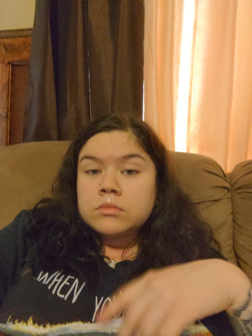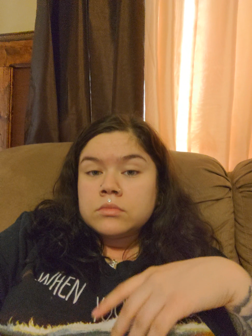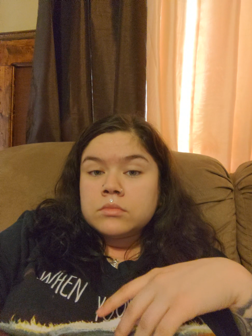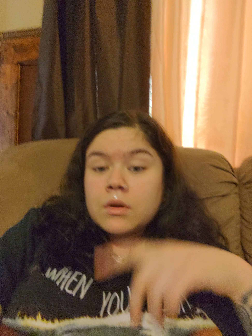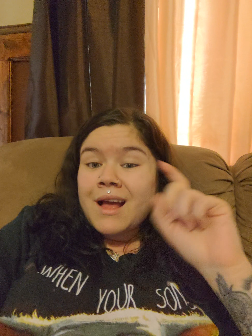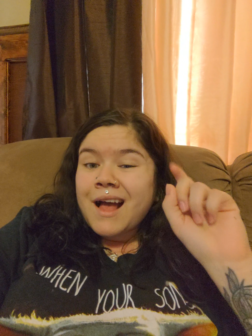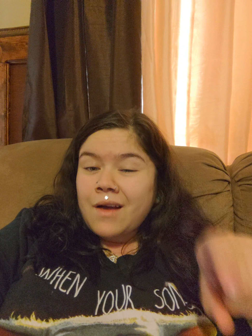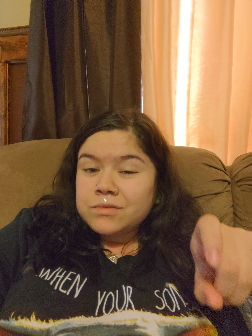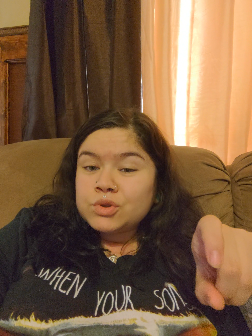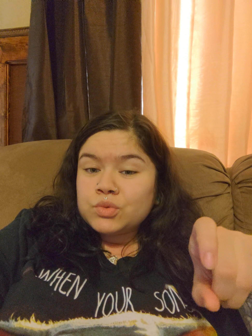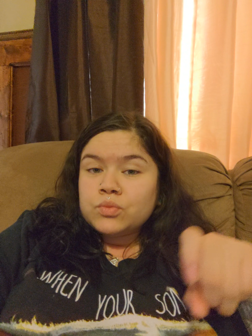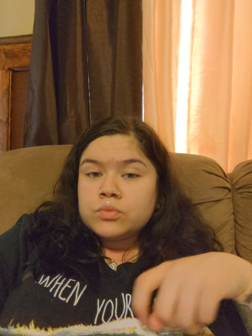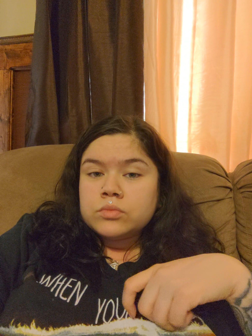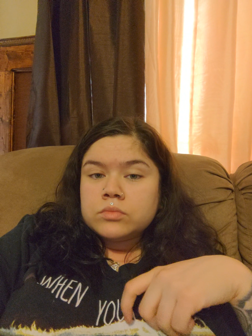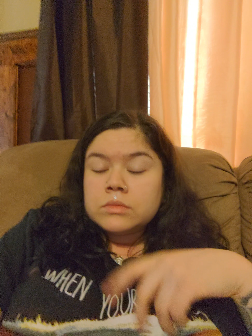have to